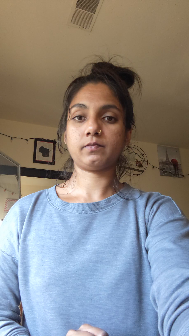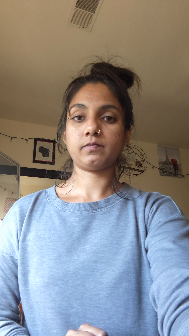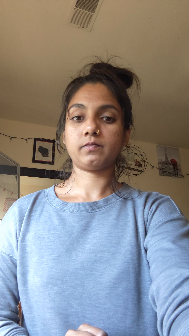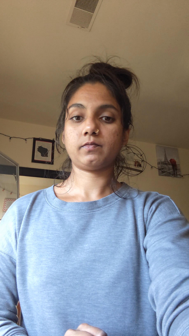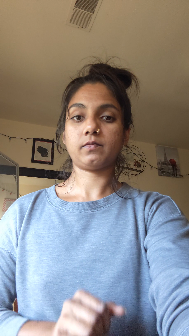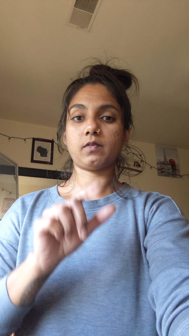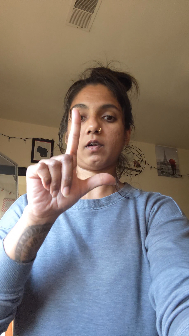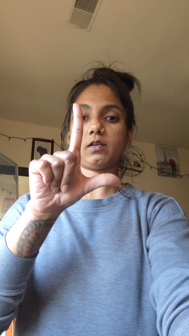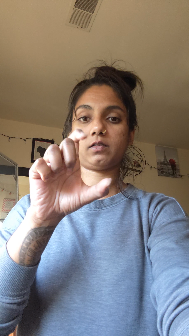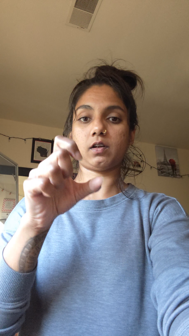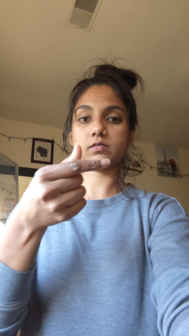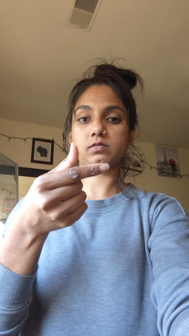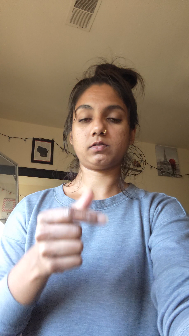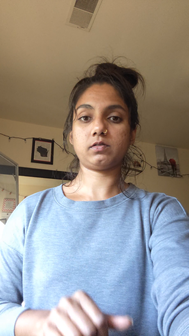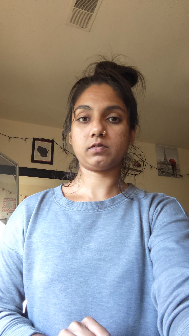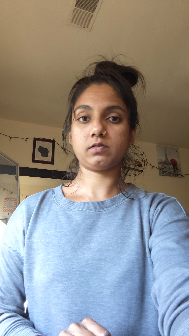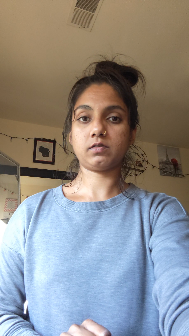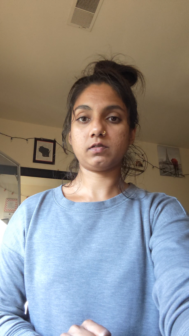leg